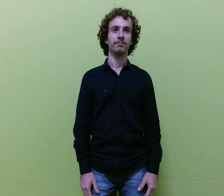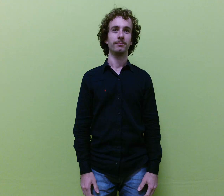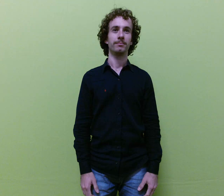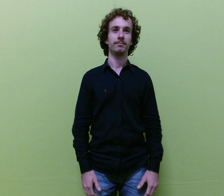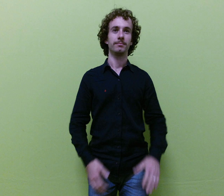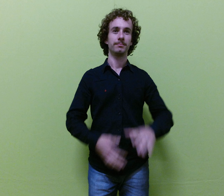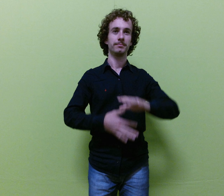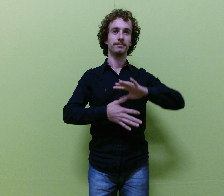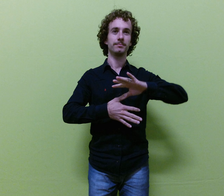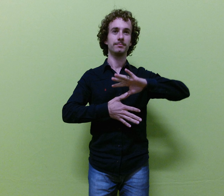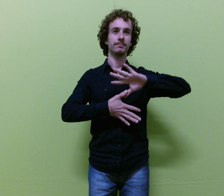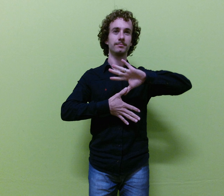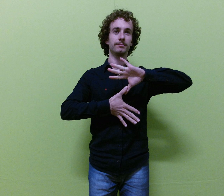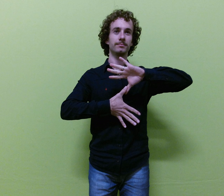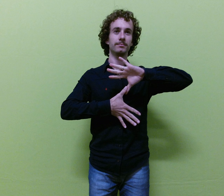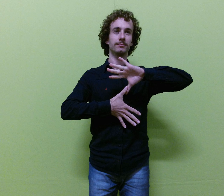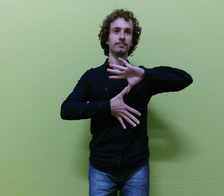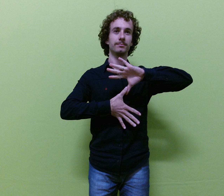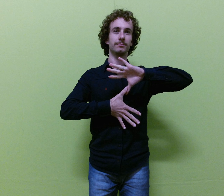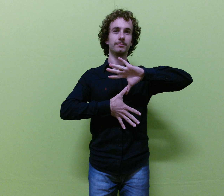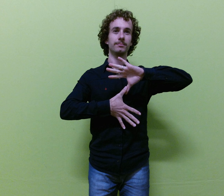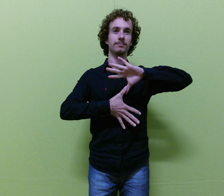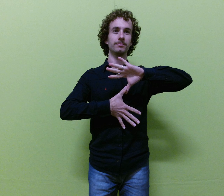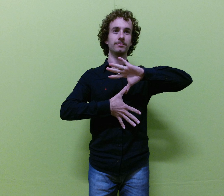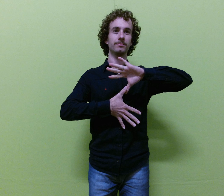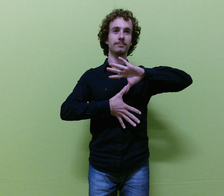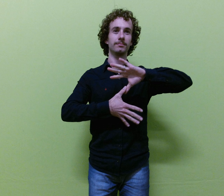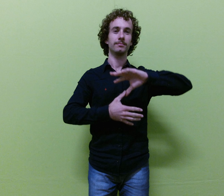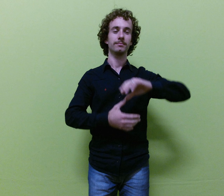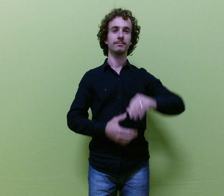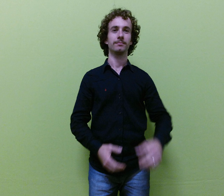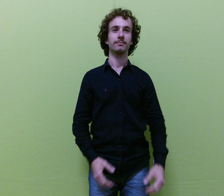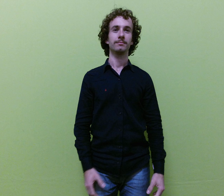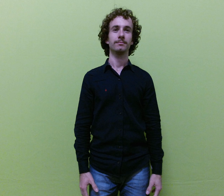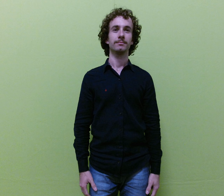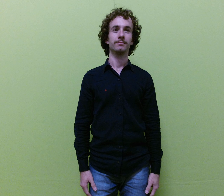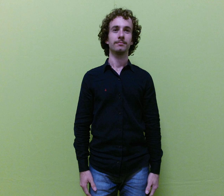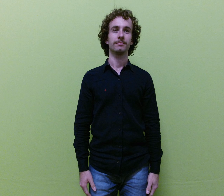América